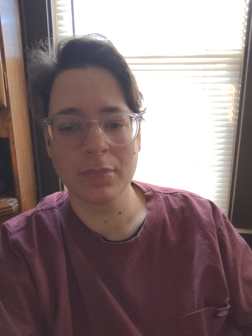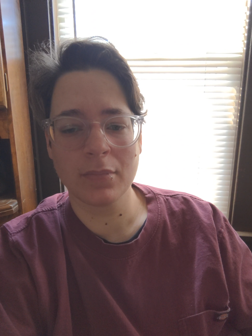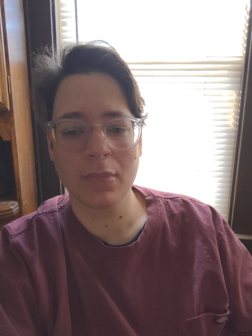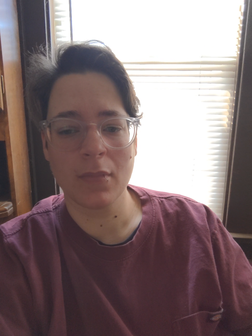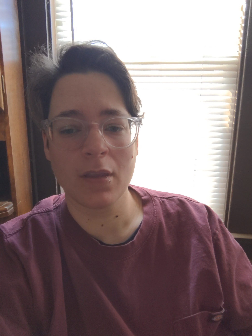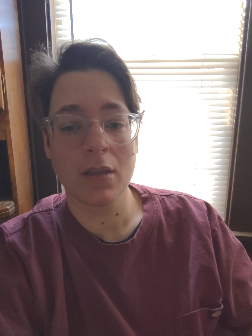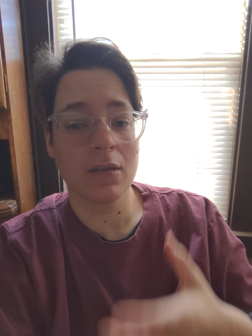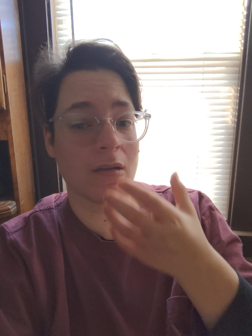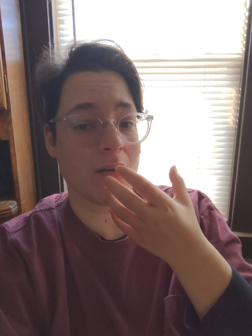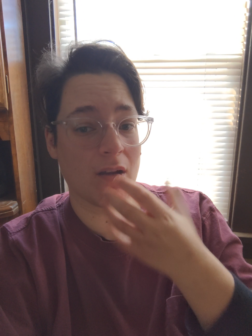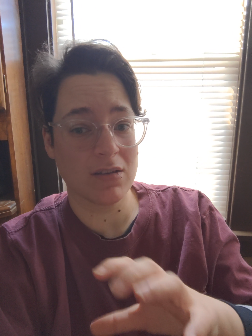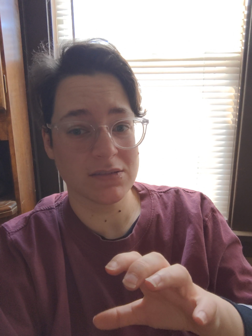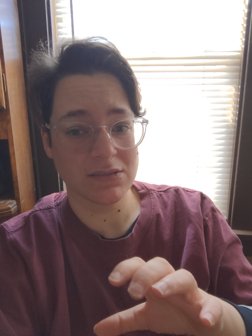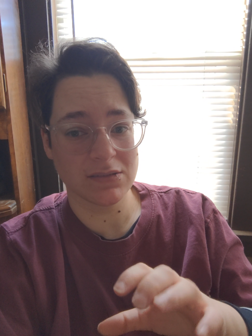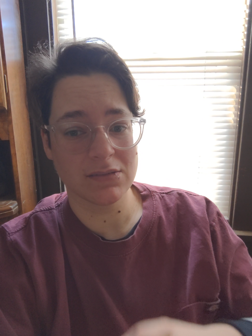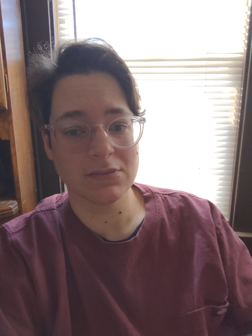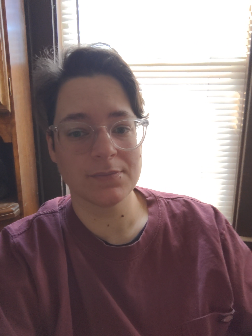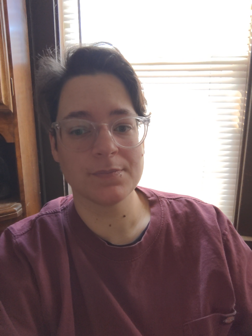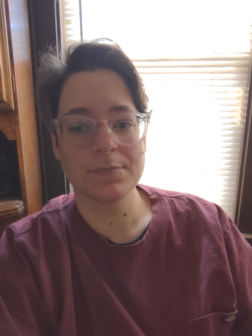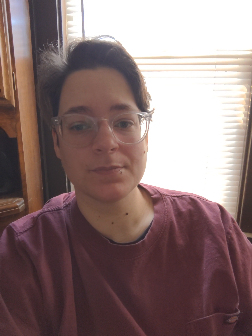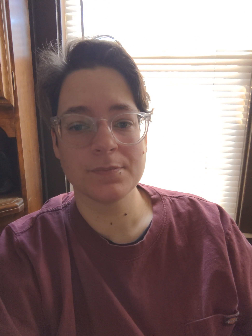hot